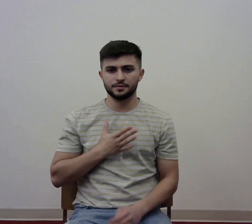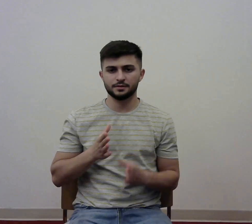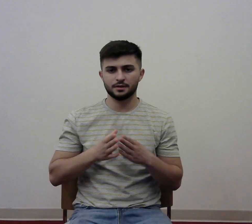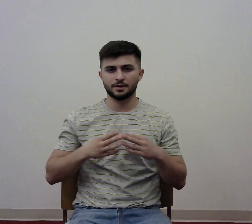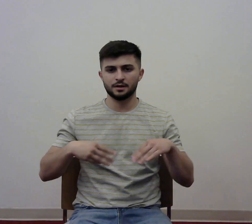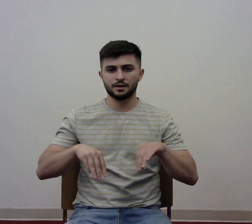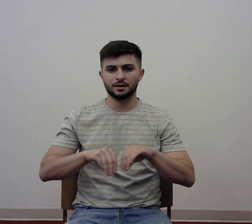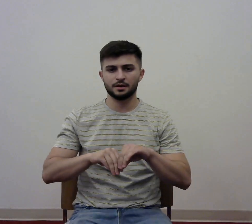ailə